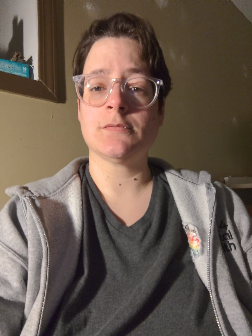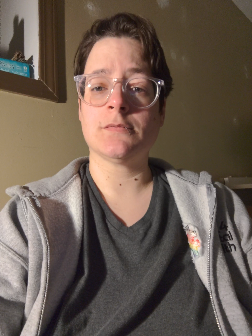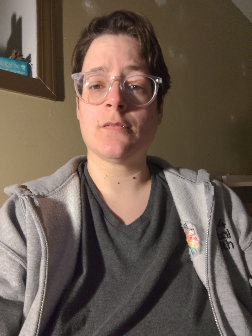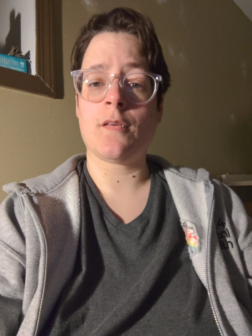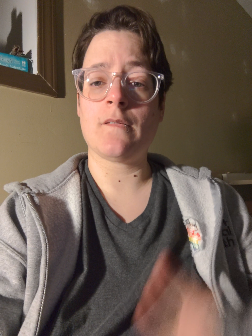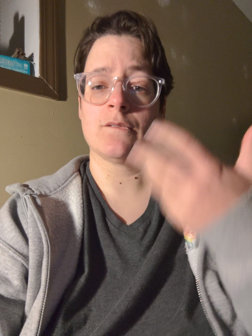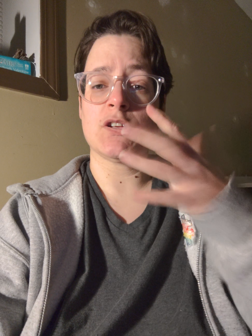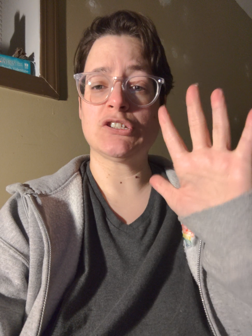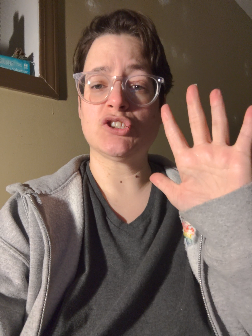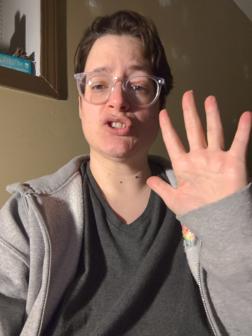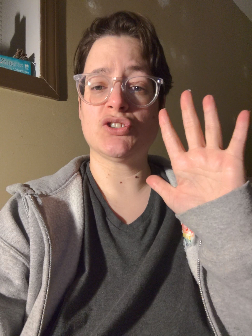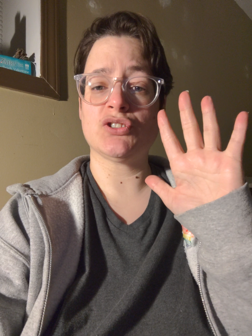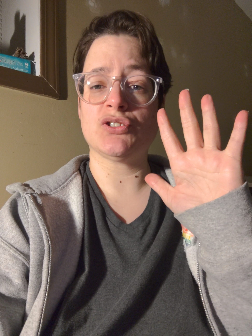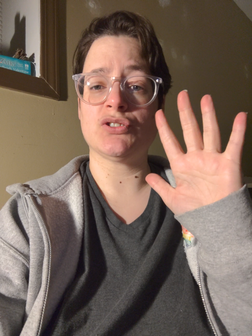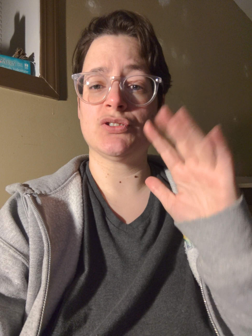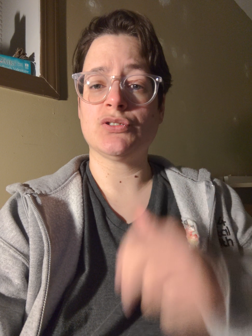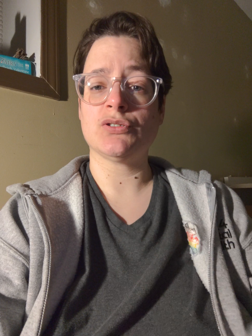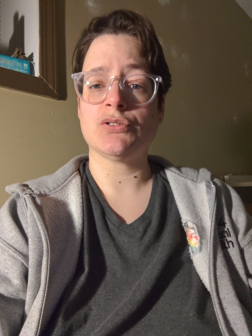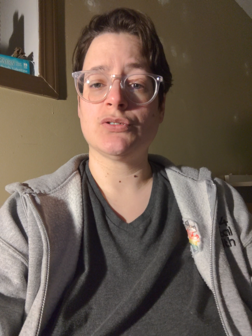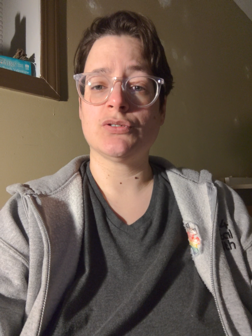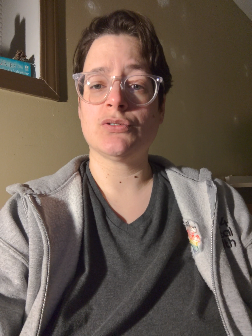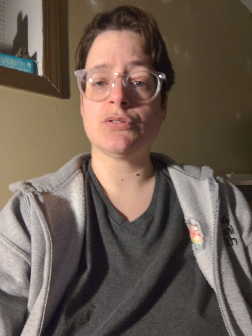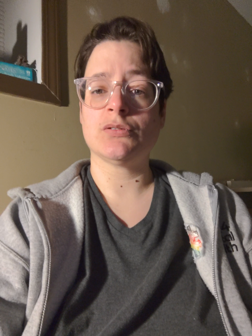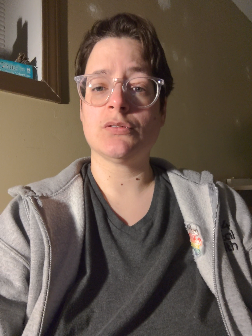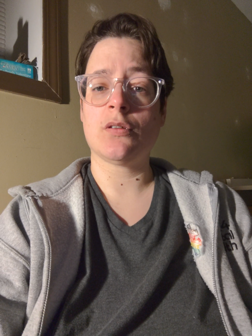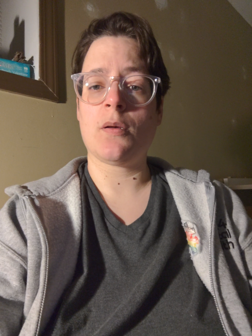finish